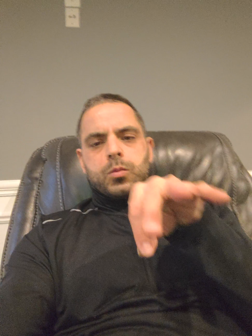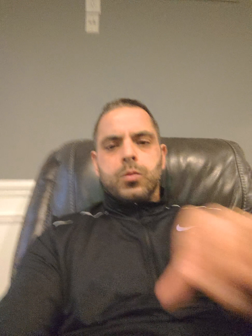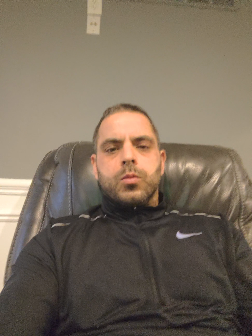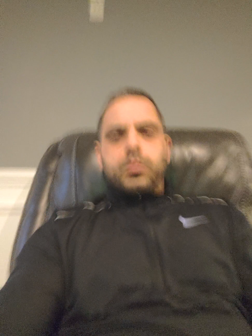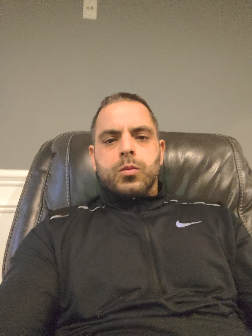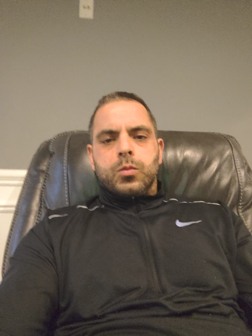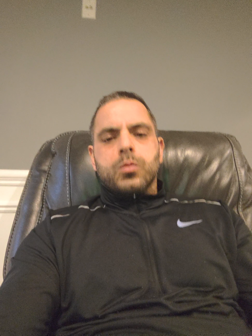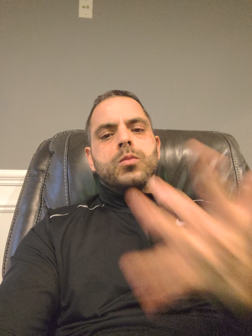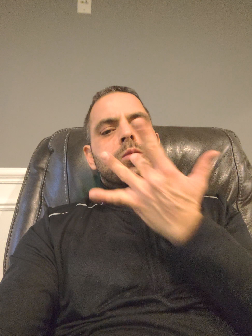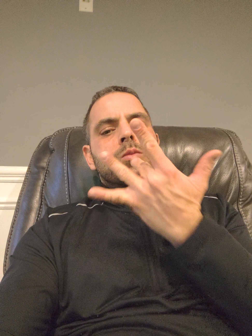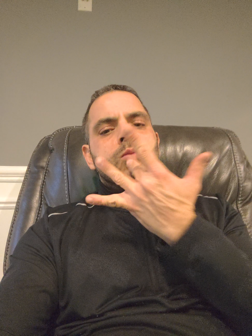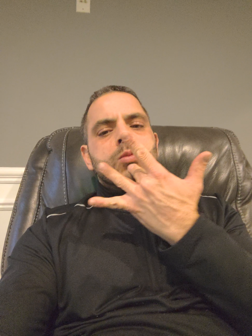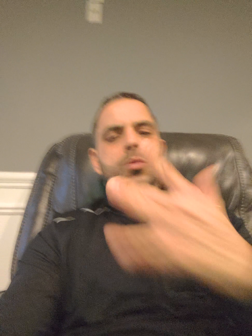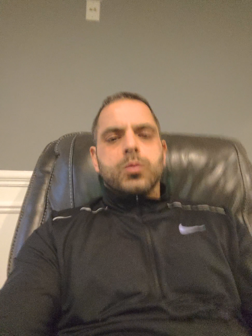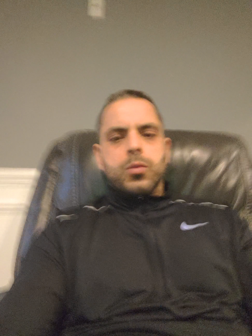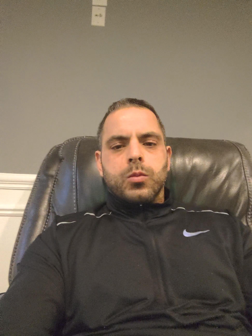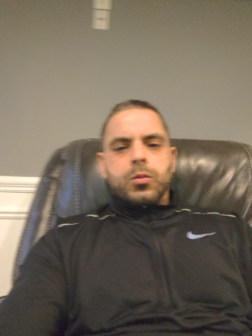taste